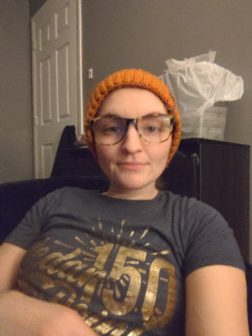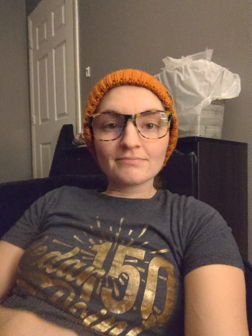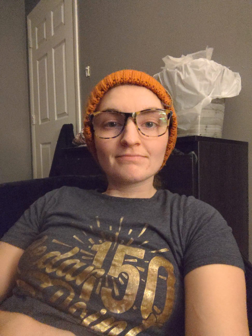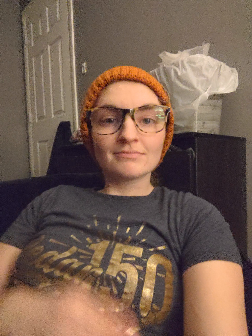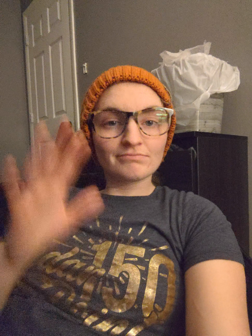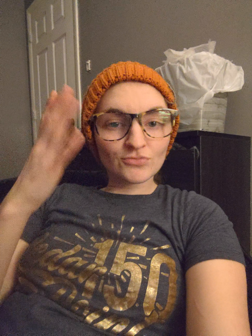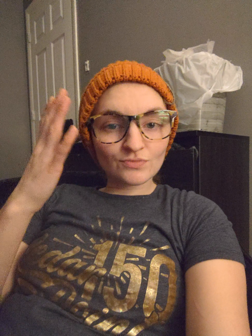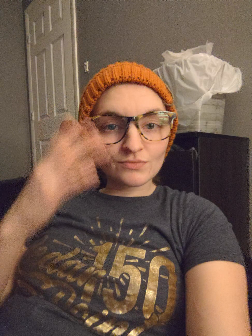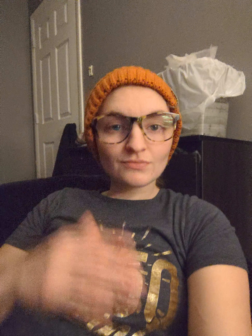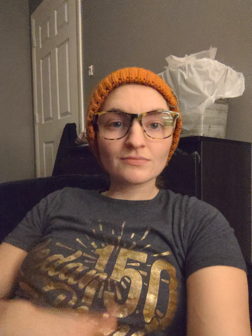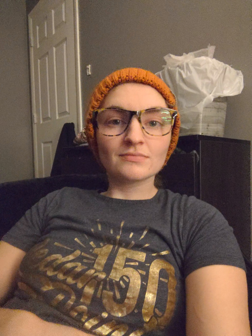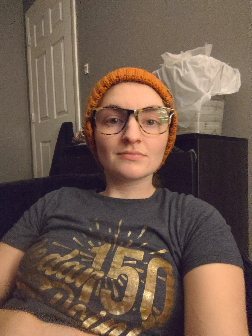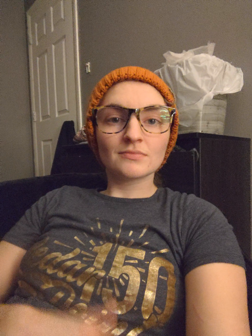tree